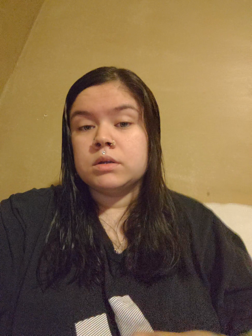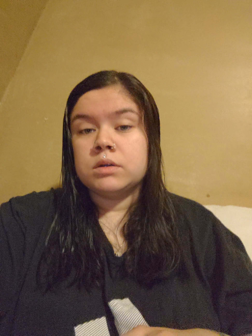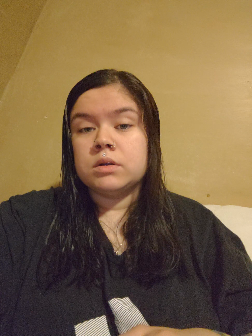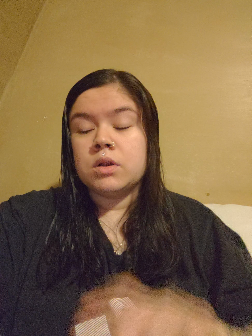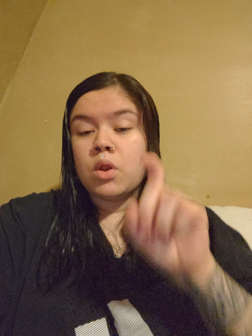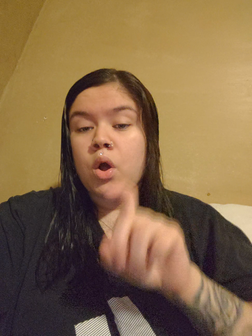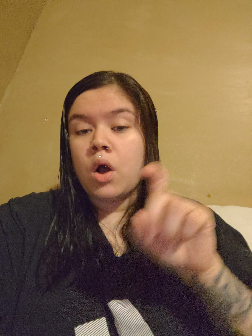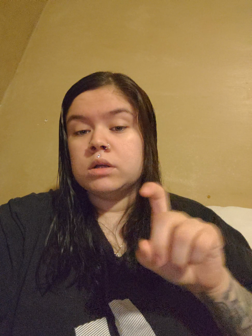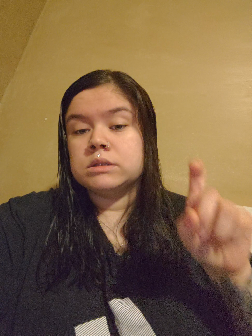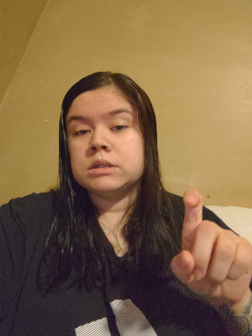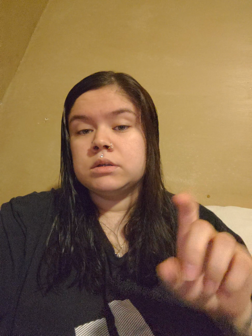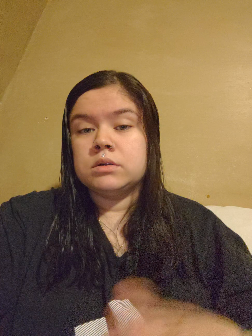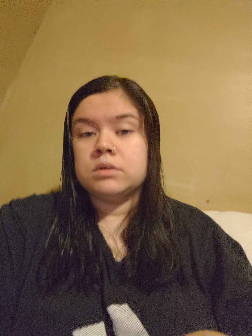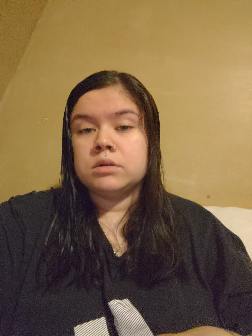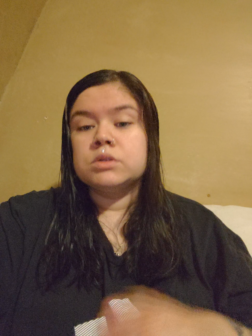closet